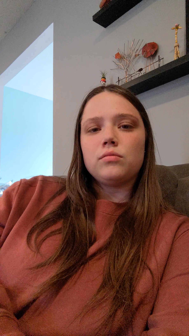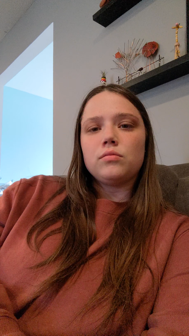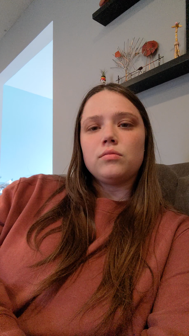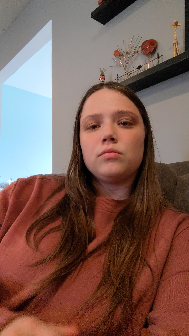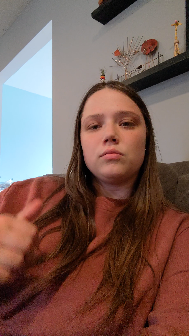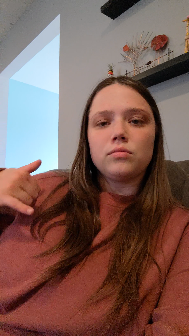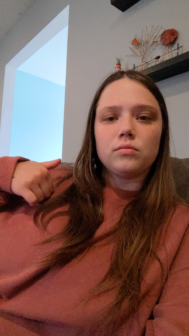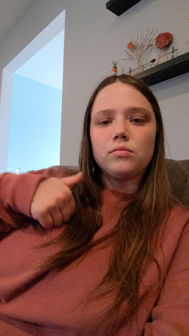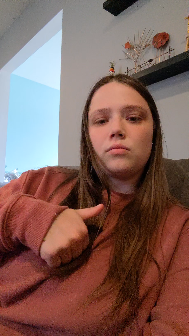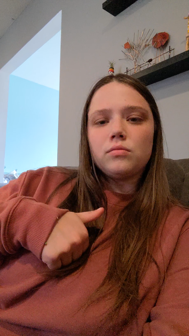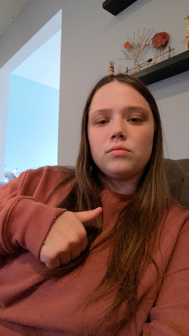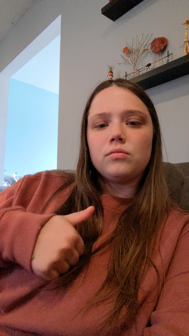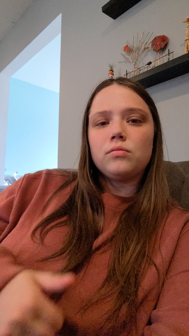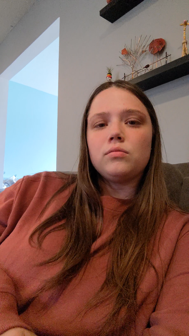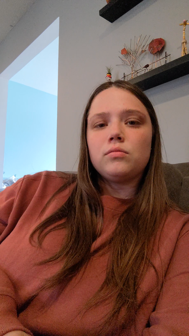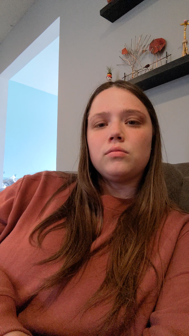coats